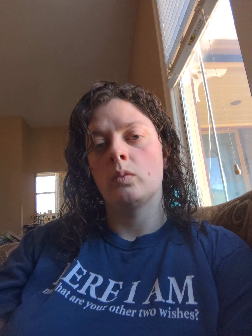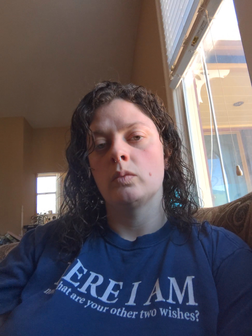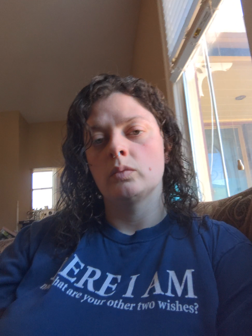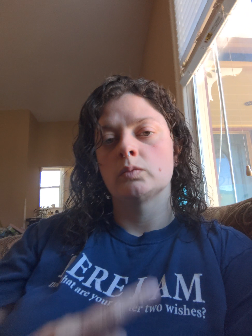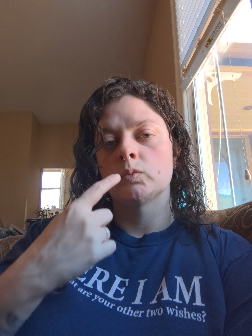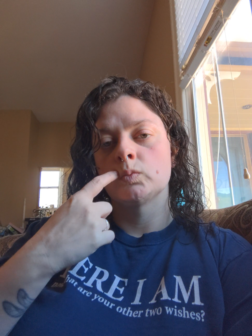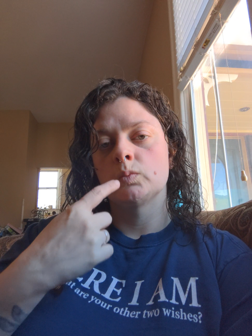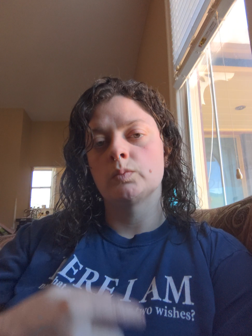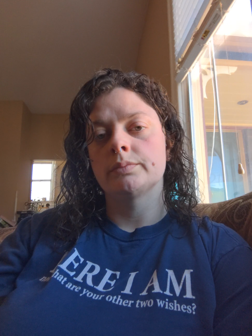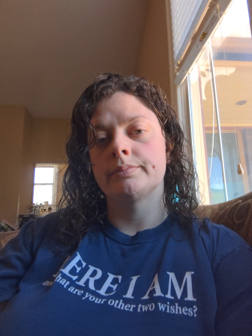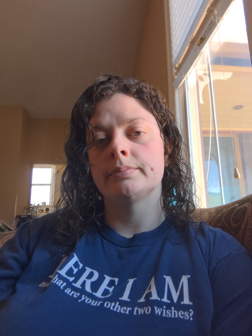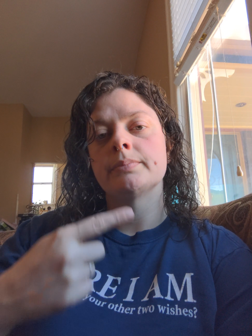tooth